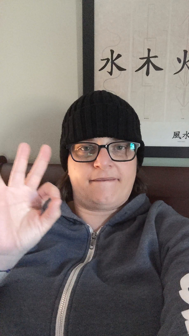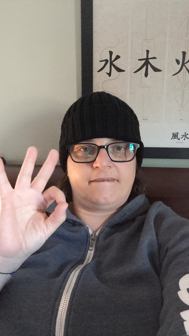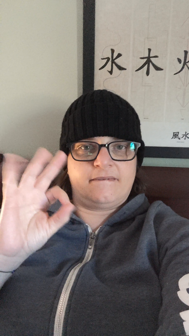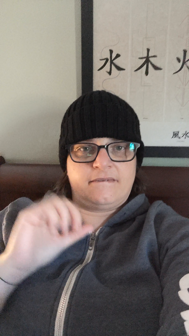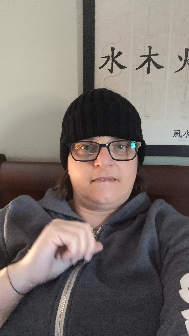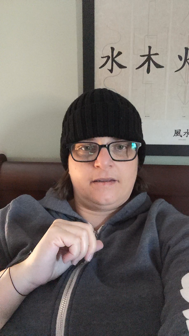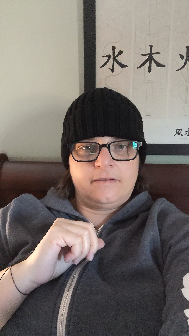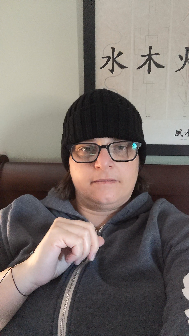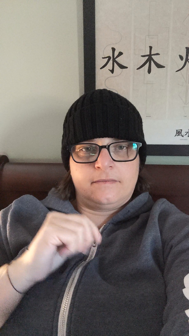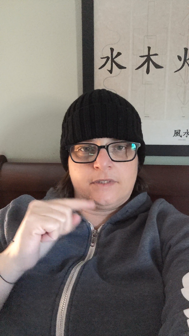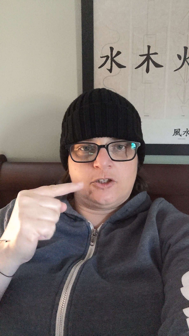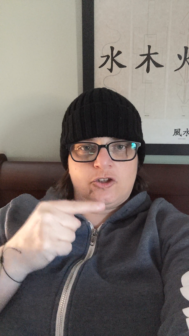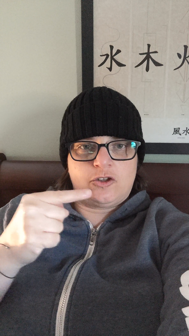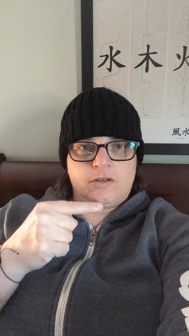hurt